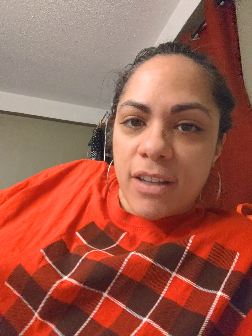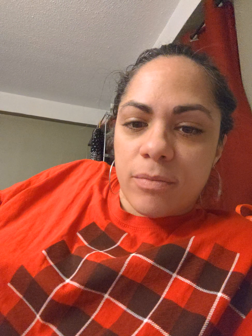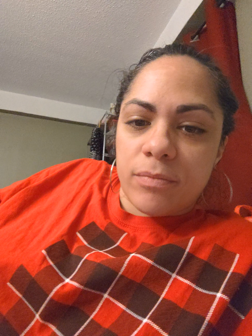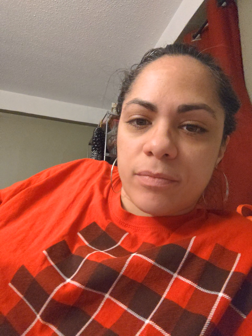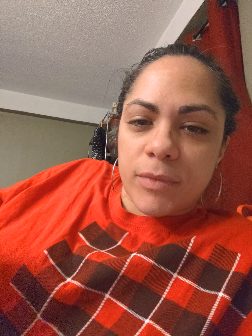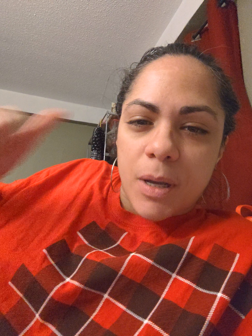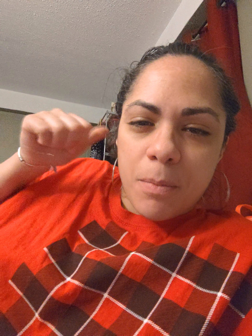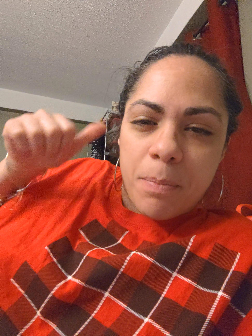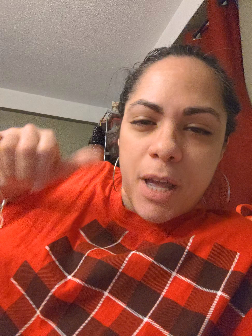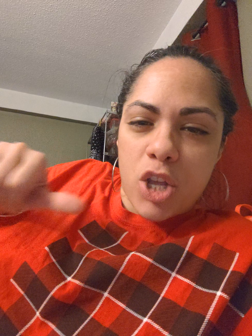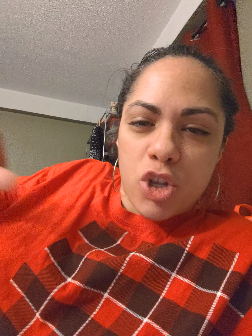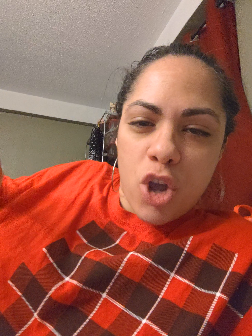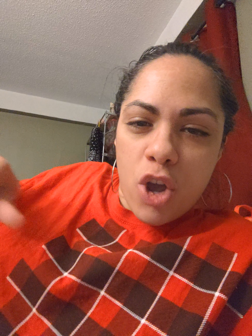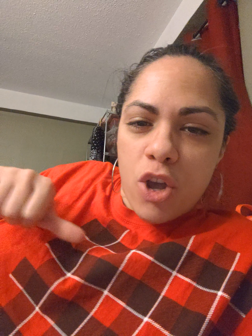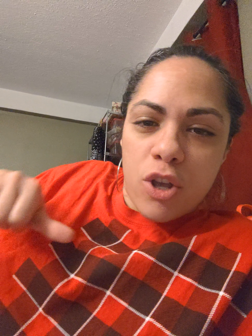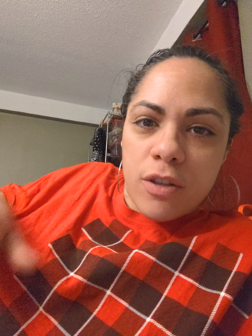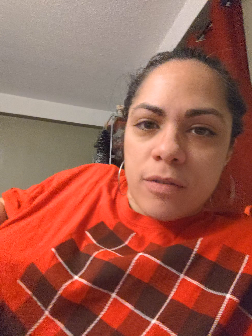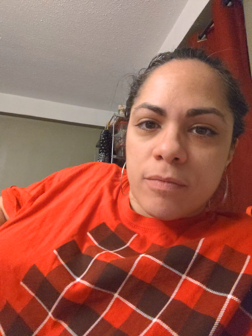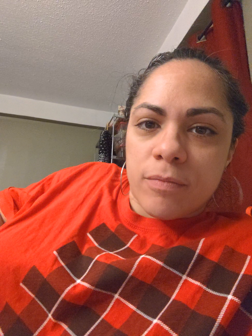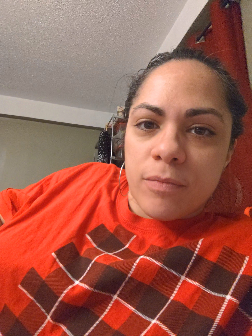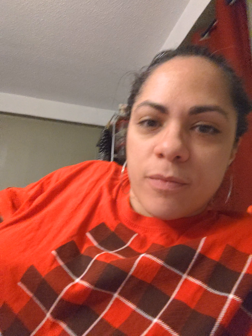backyard